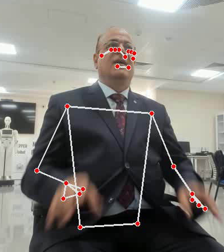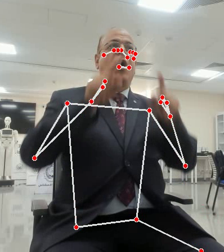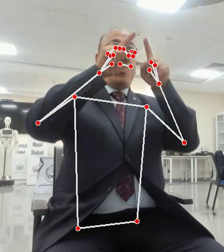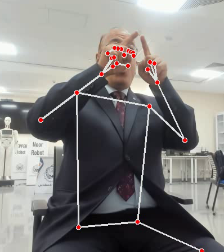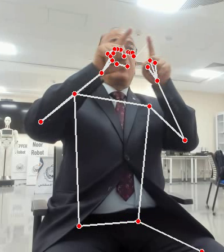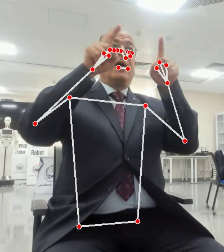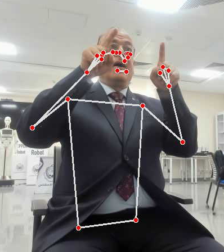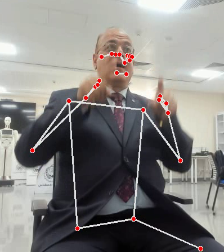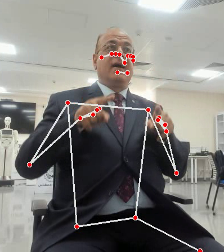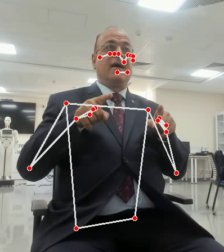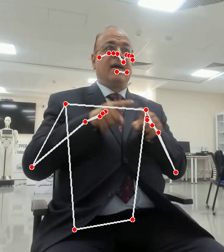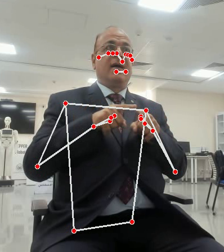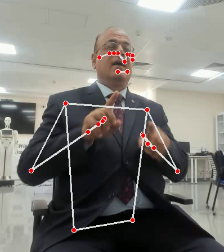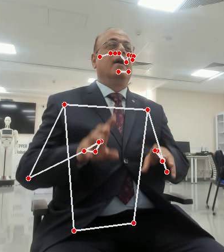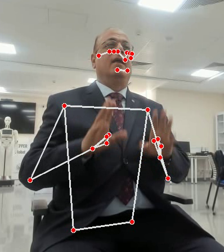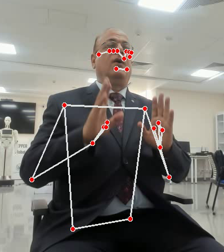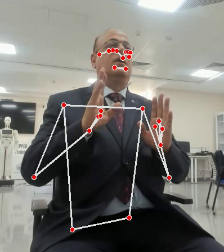oda